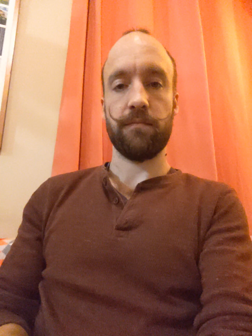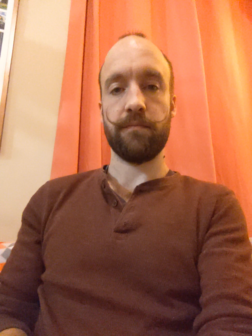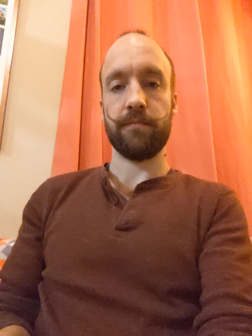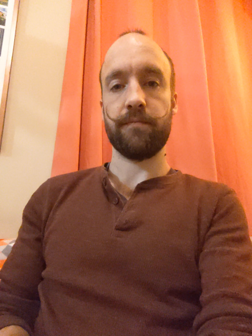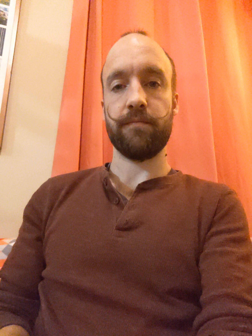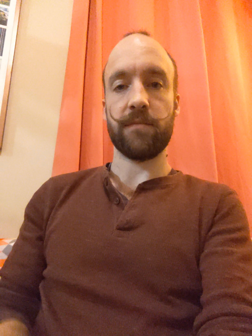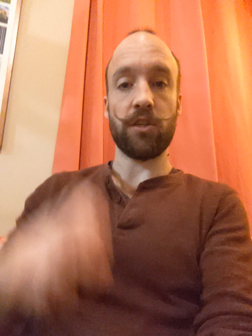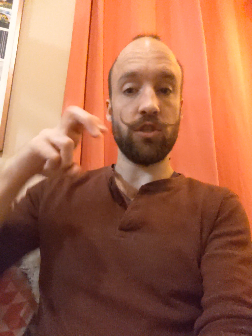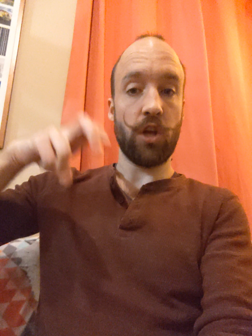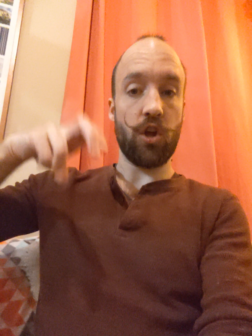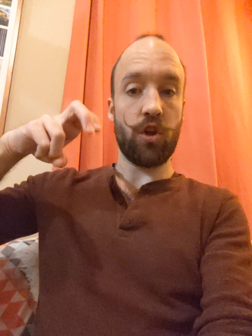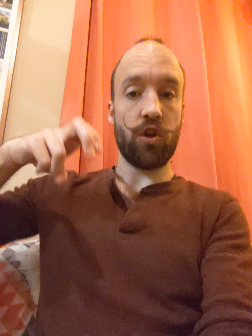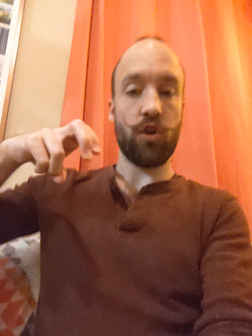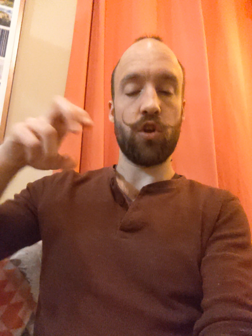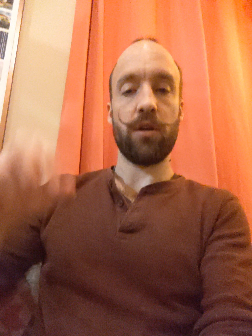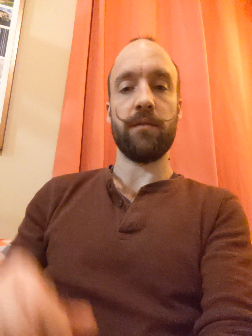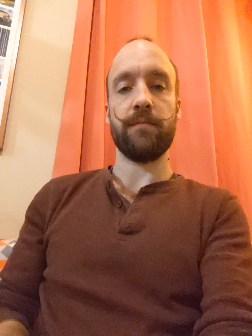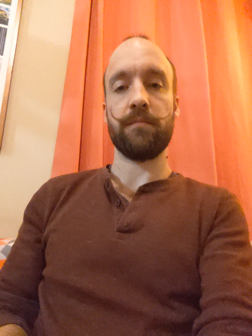chair